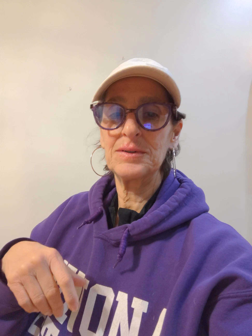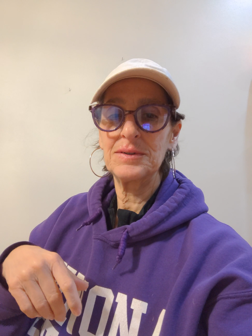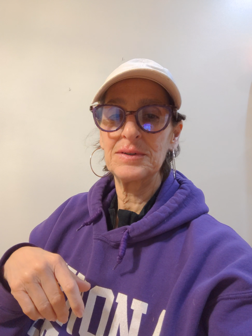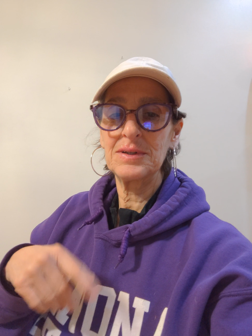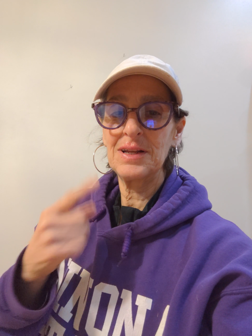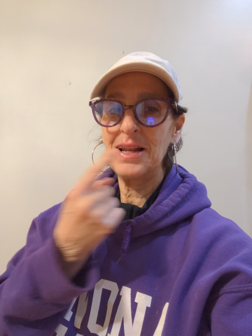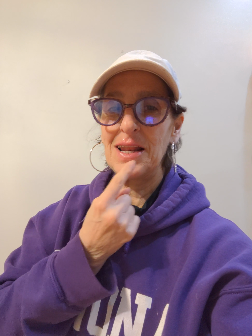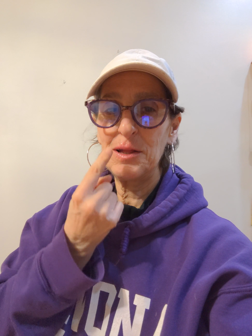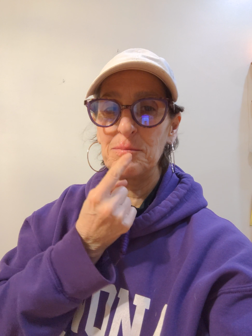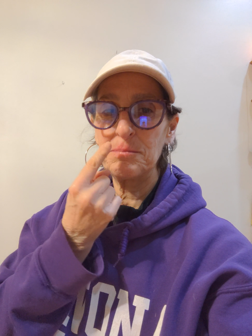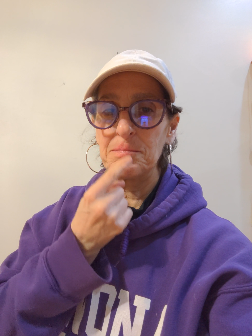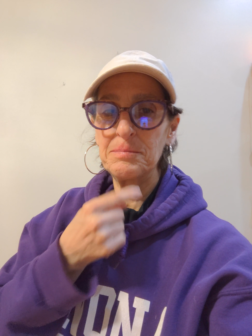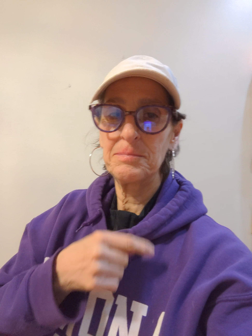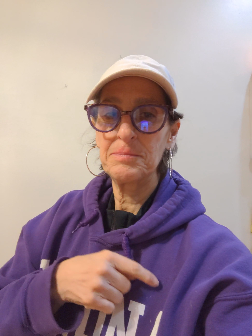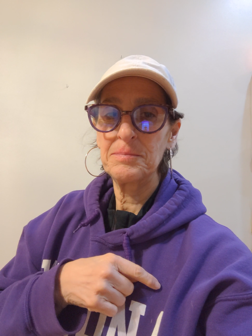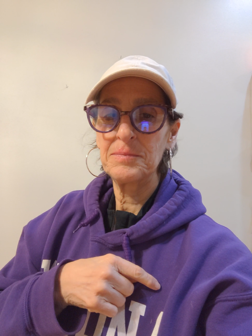lips